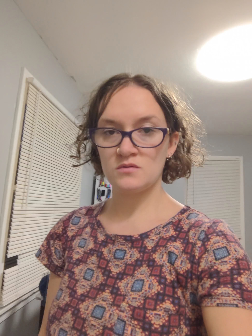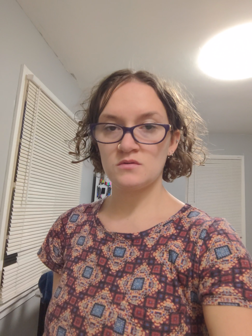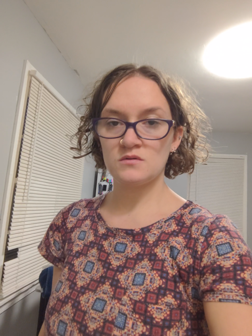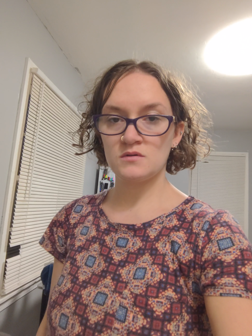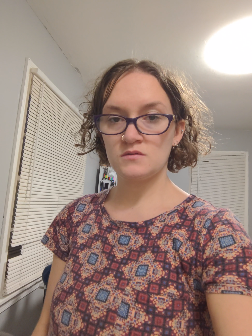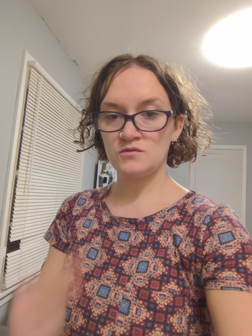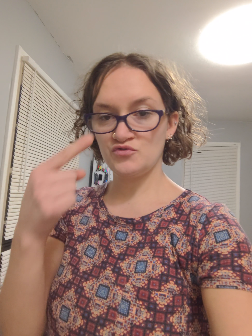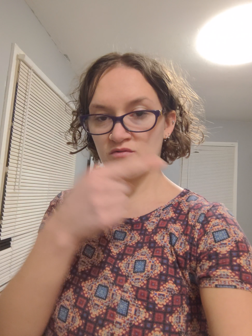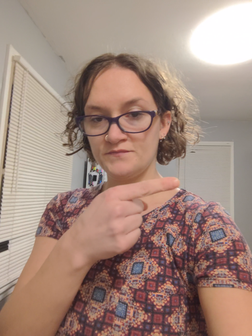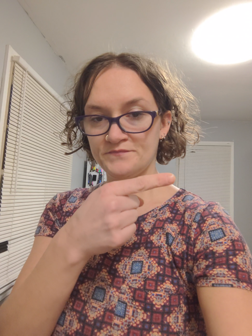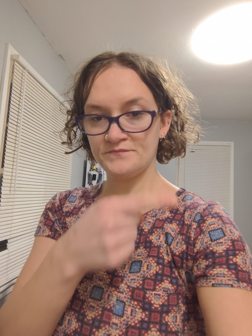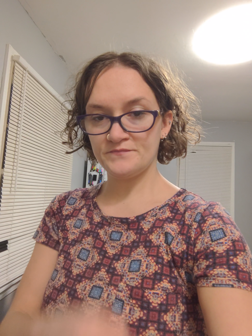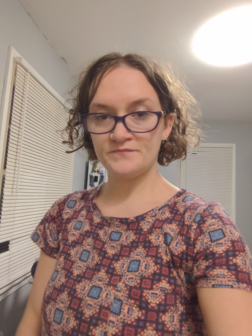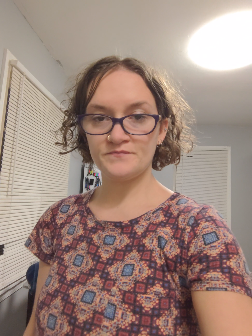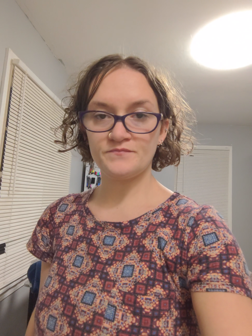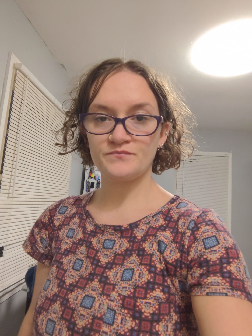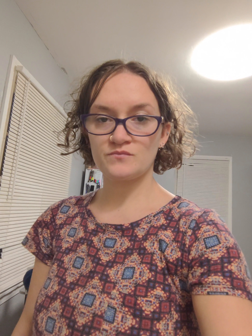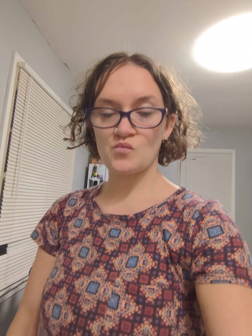he/she/it